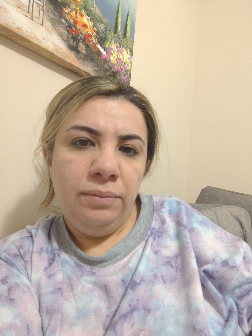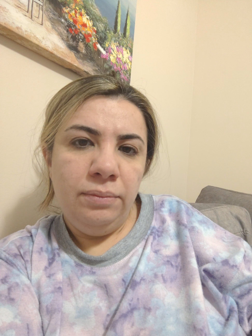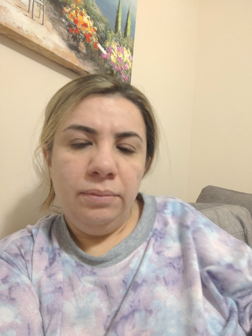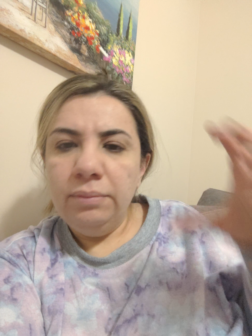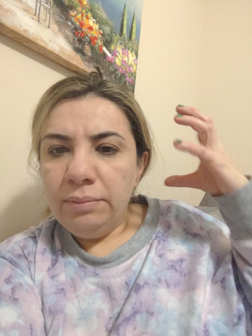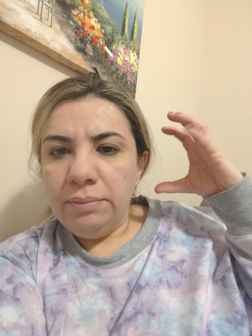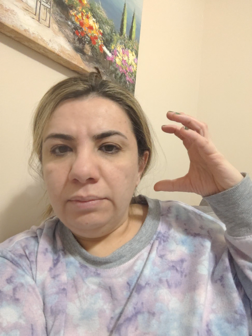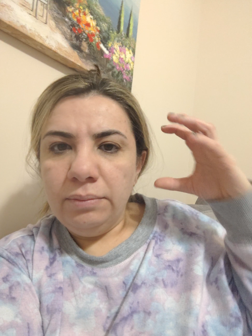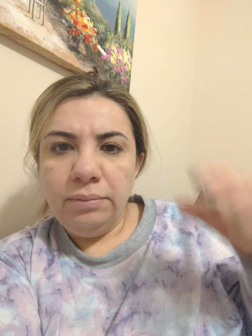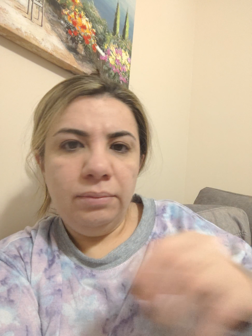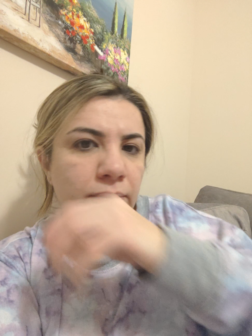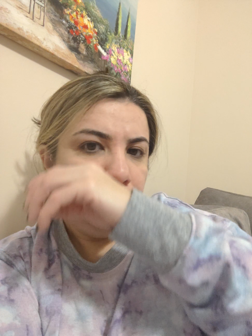radio